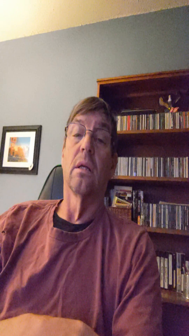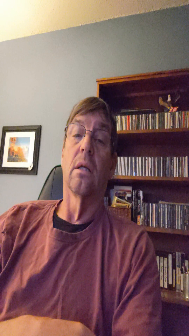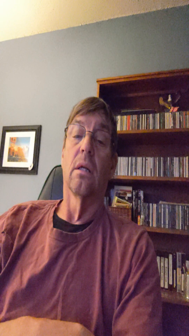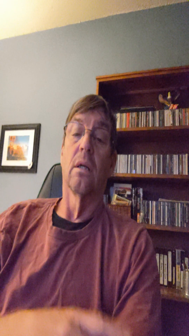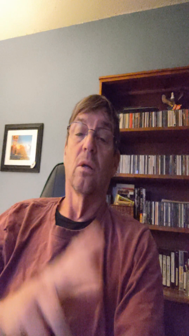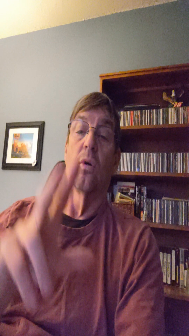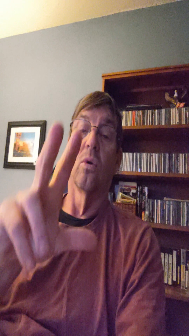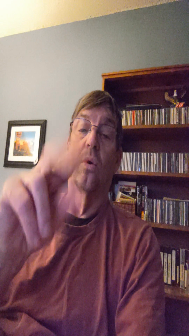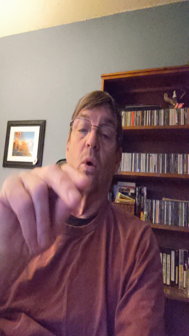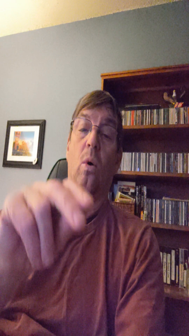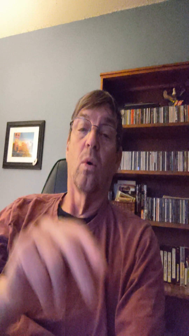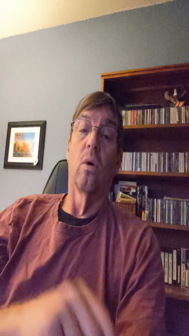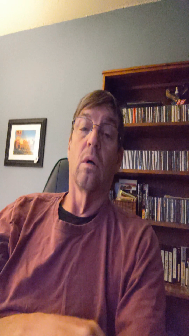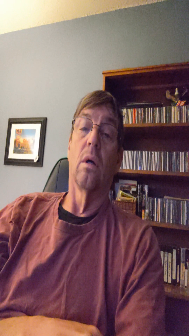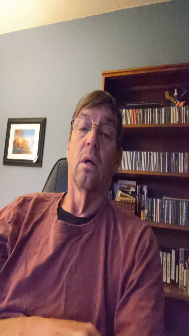no